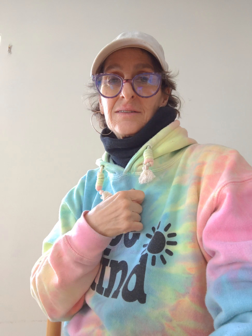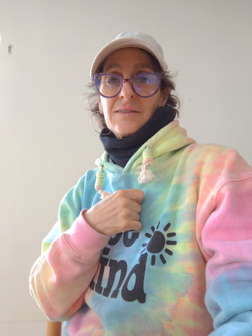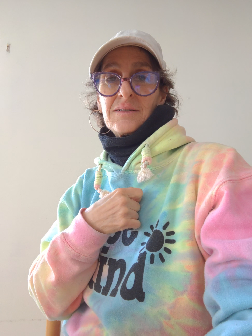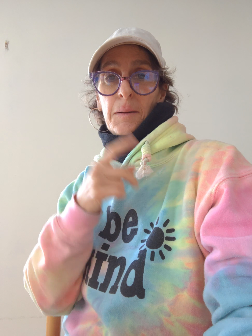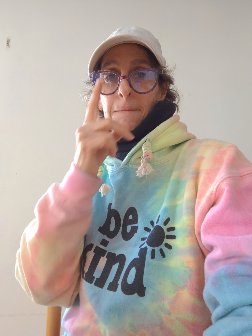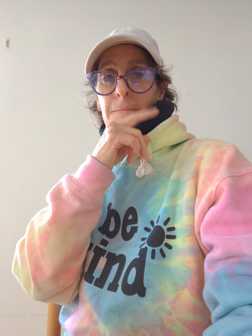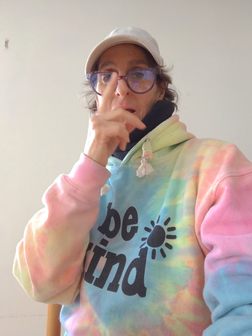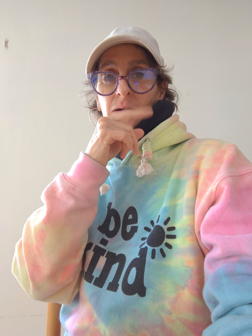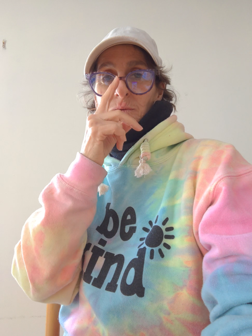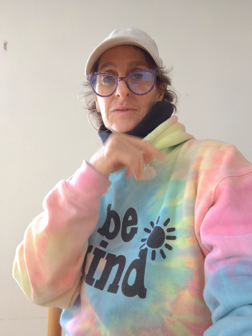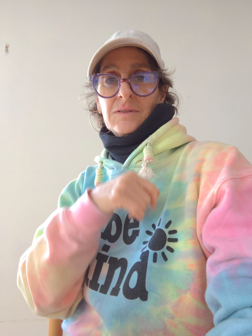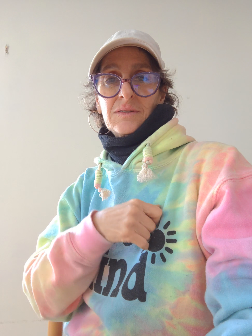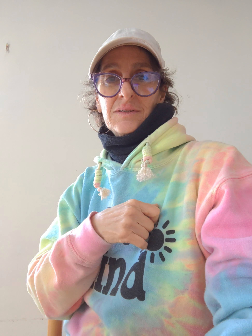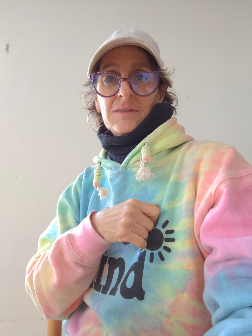mouse